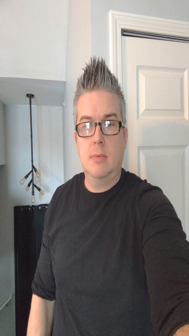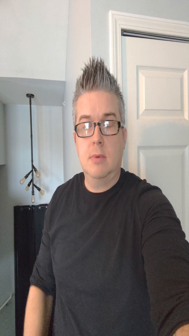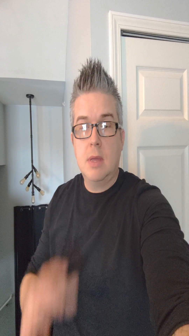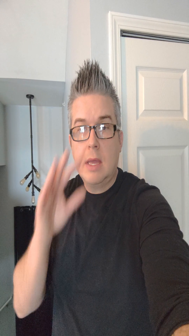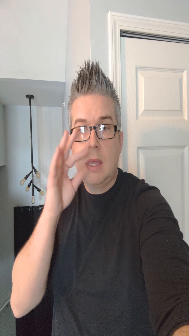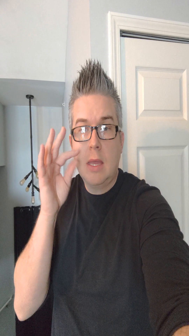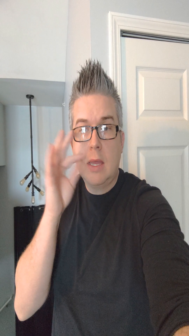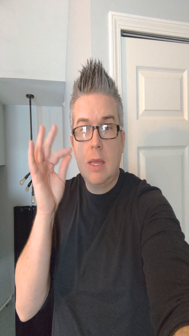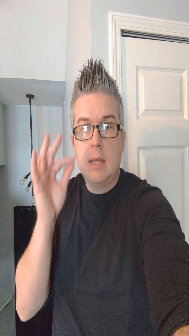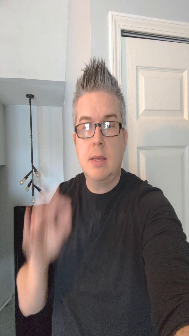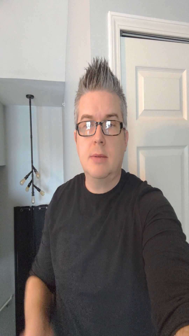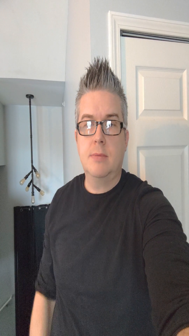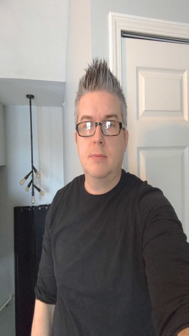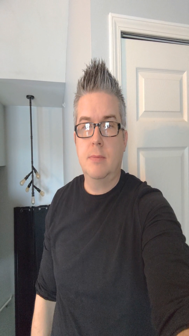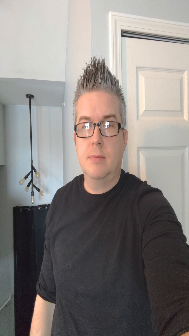cat